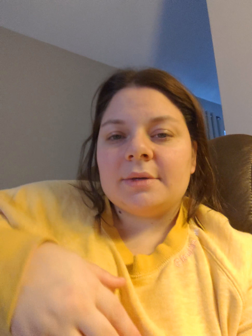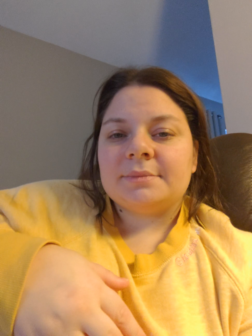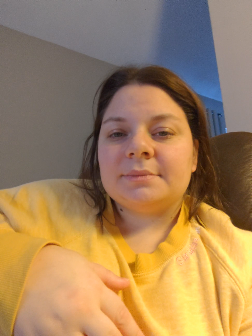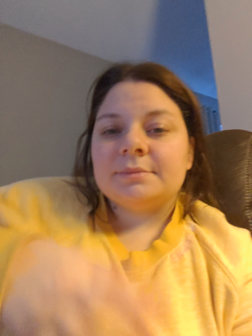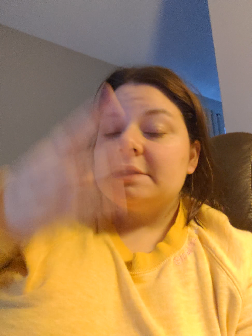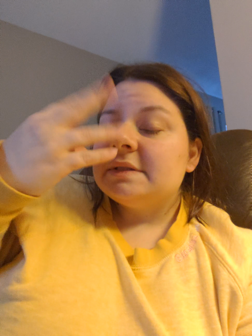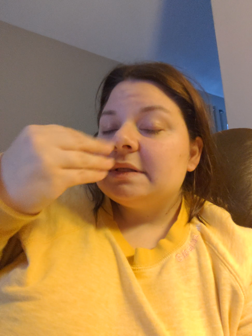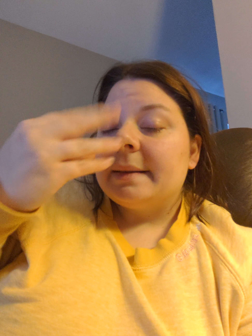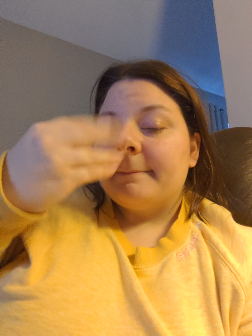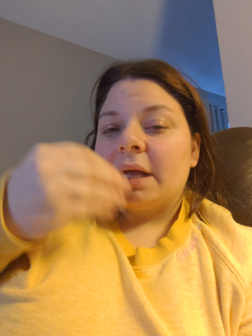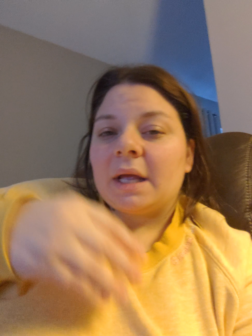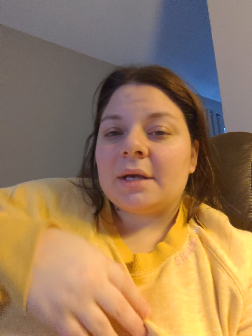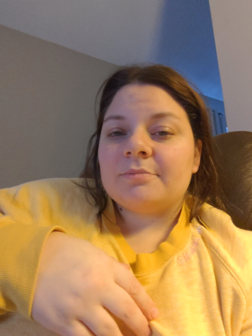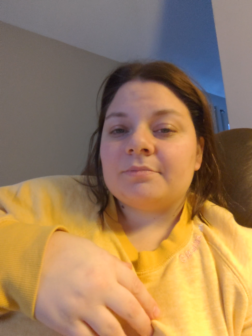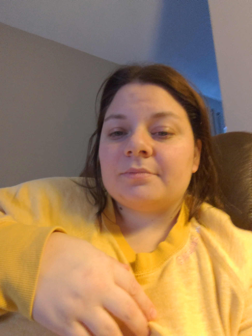sleepy